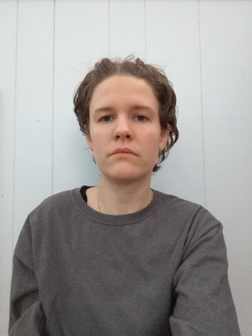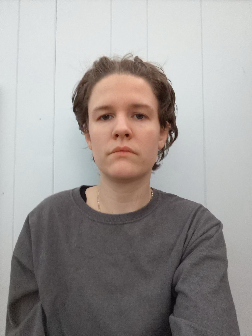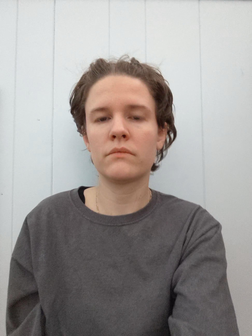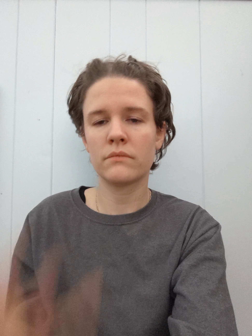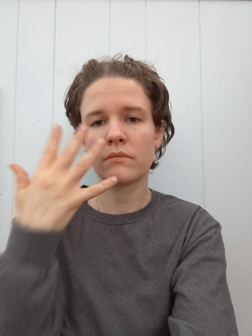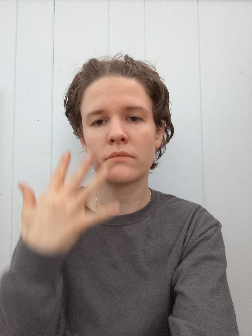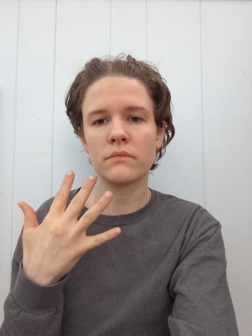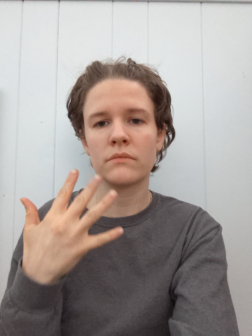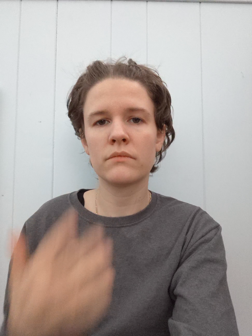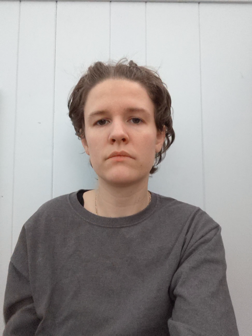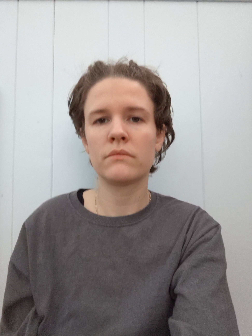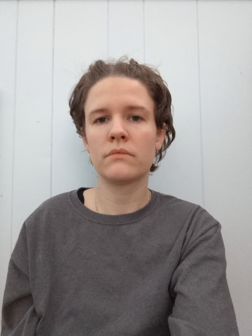sad